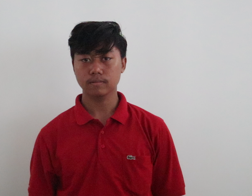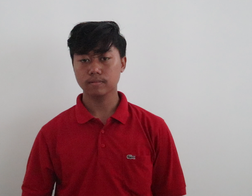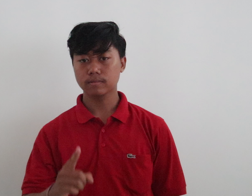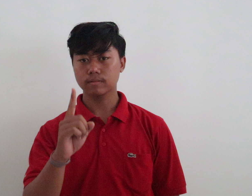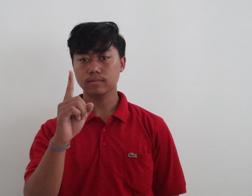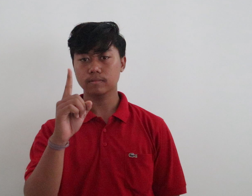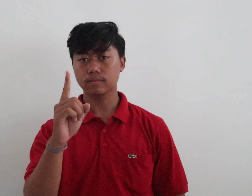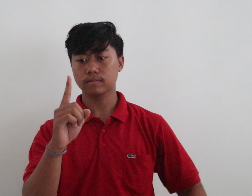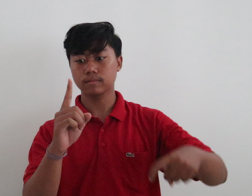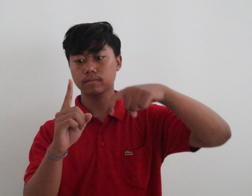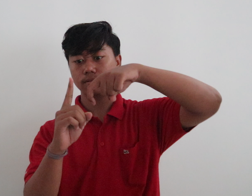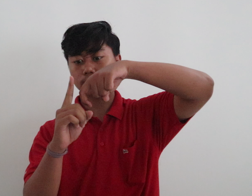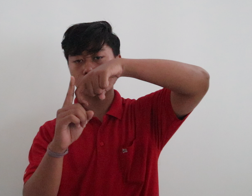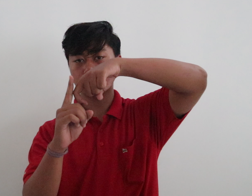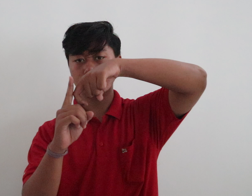K